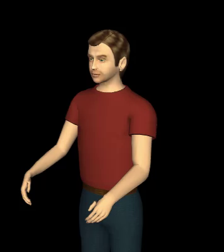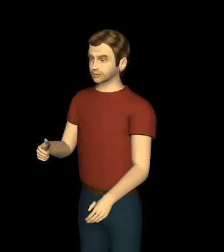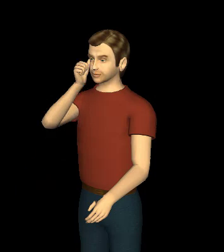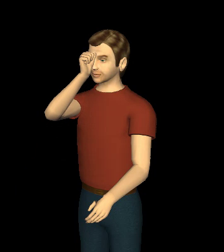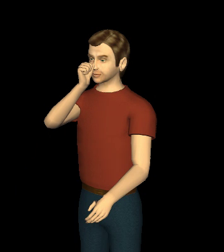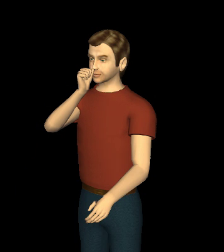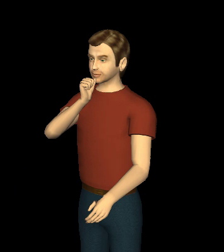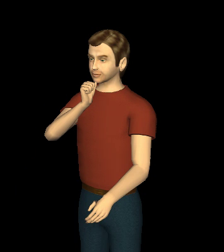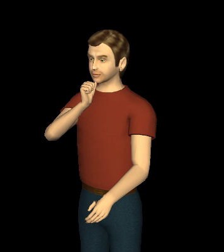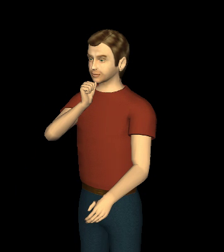متحف